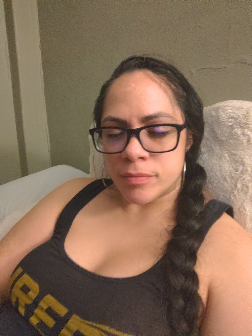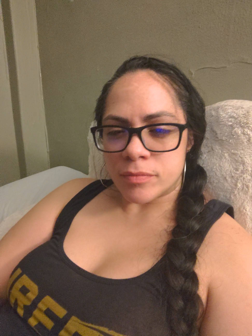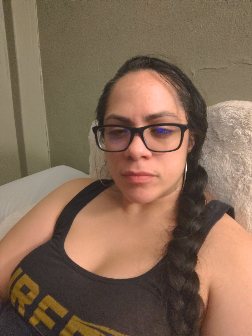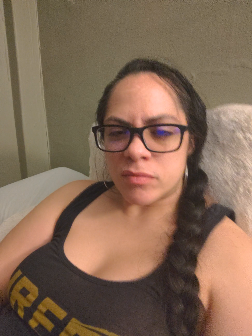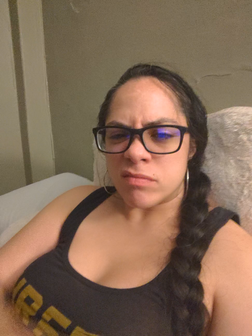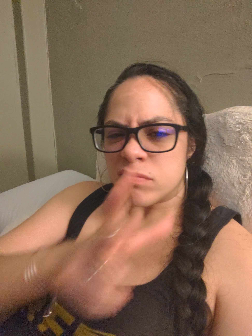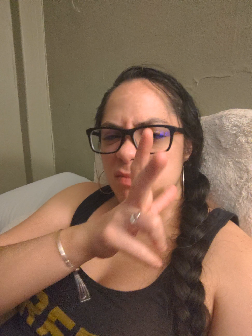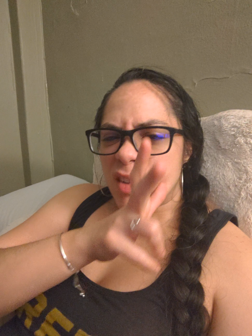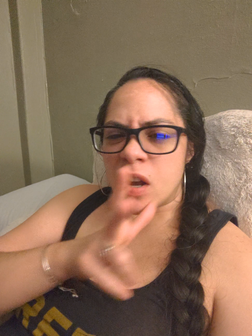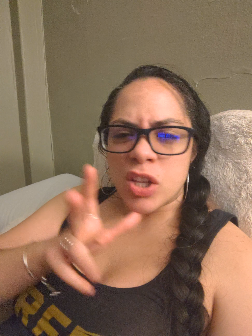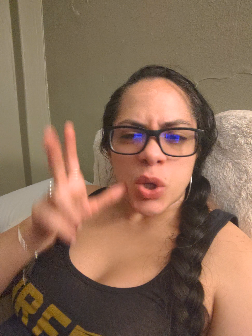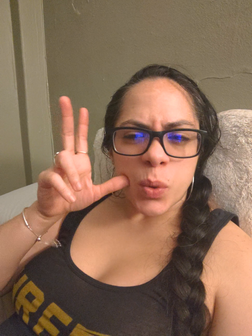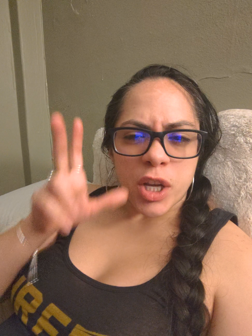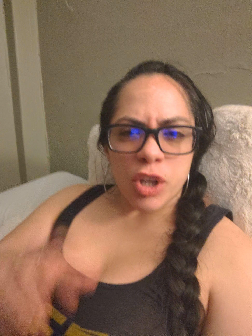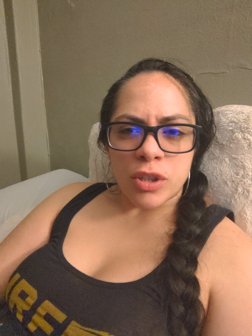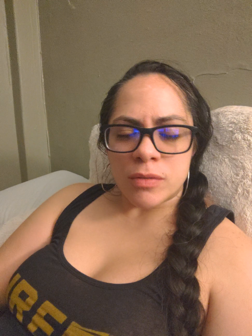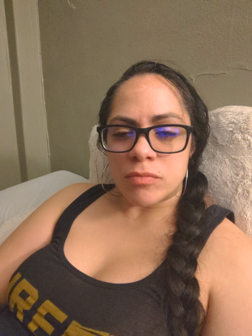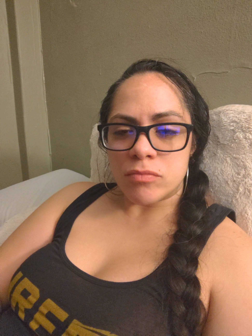underwear